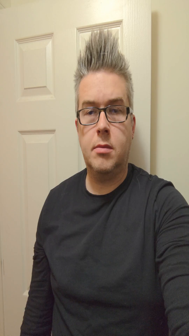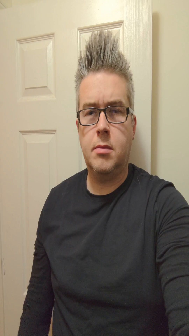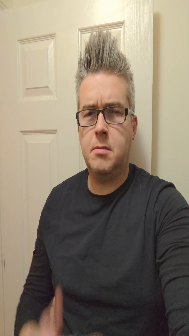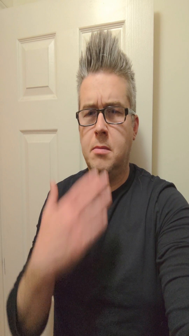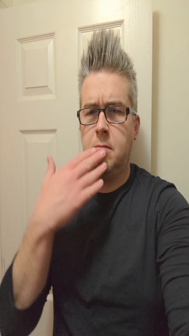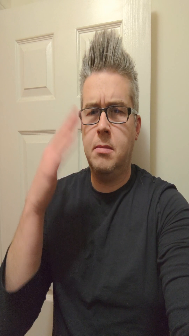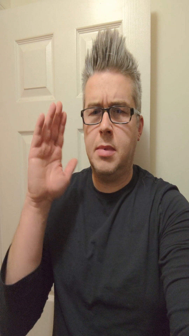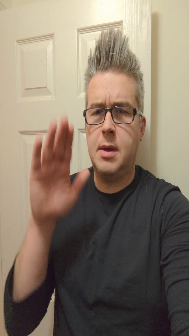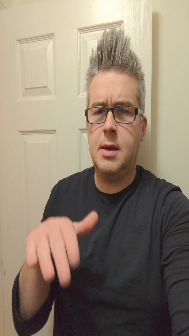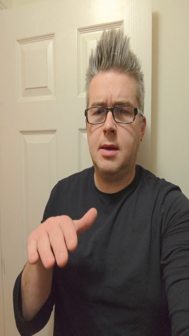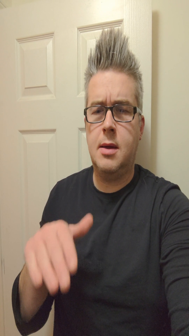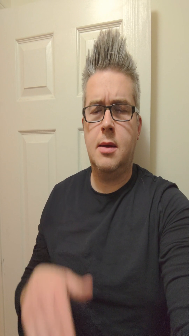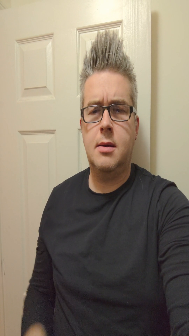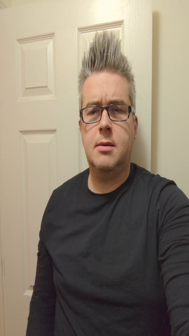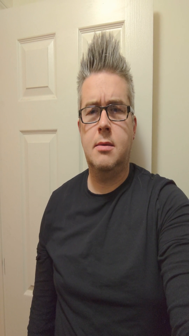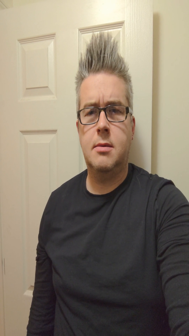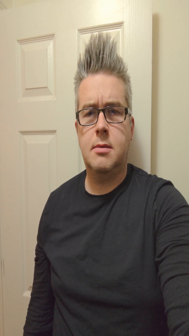bad